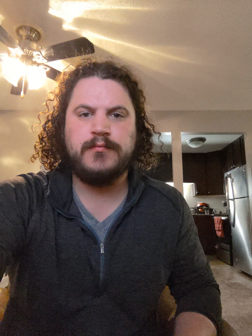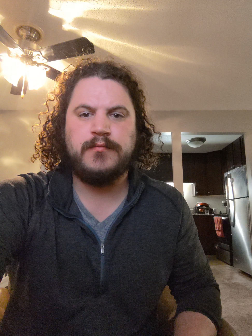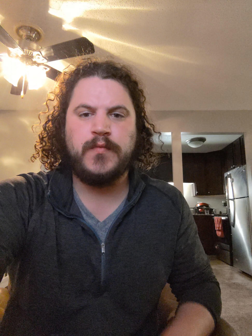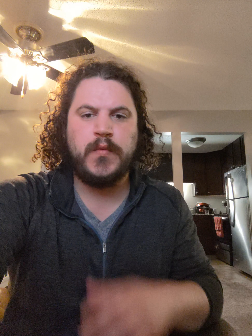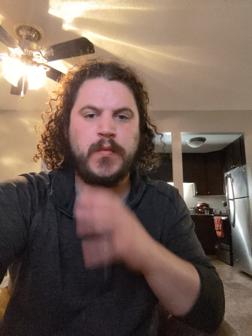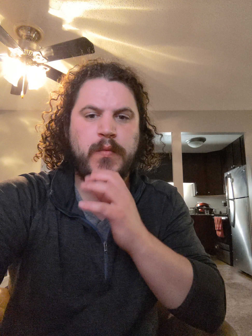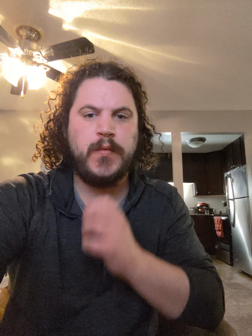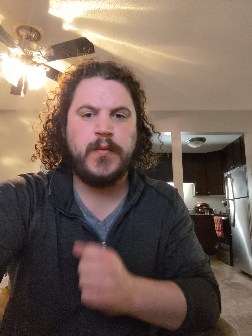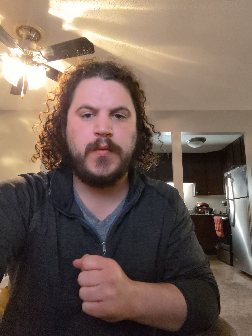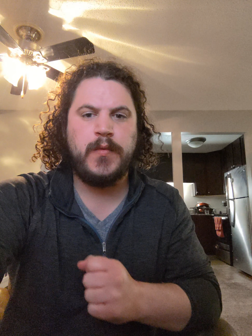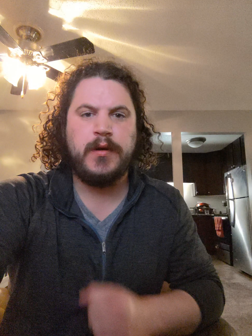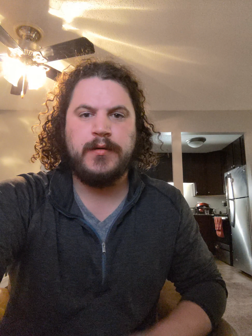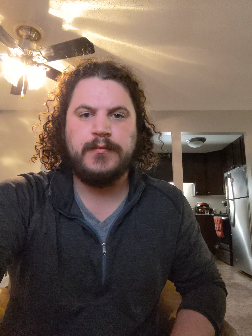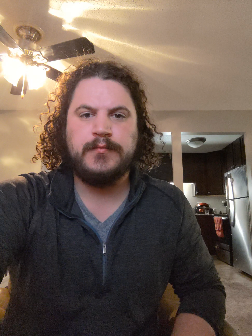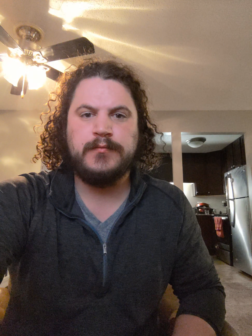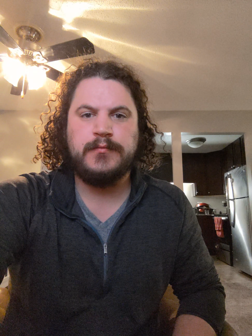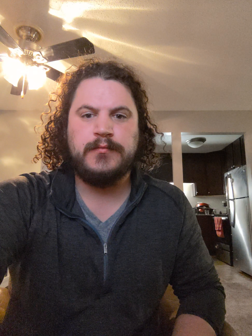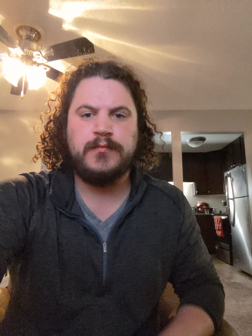old